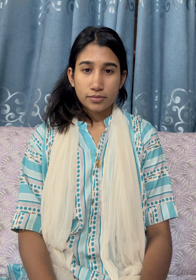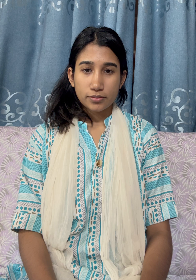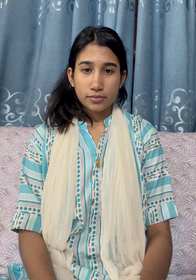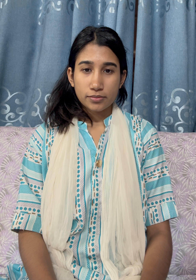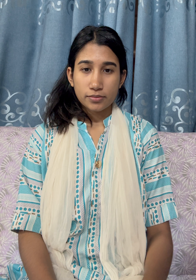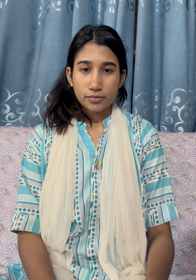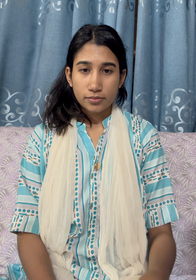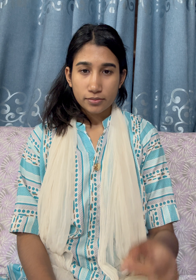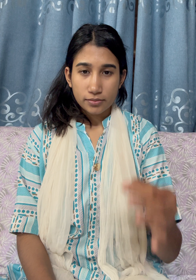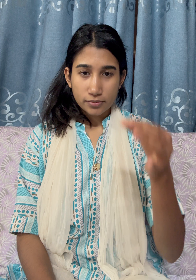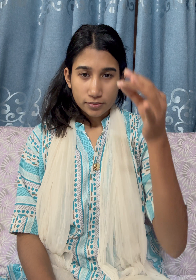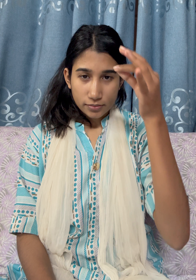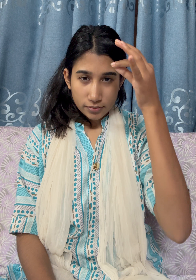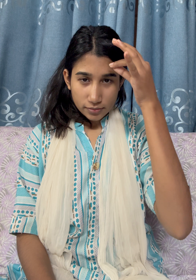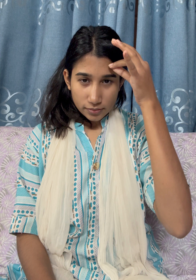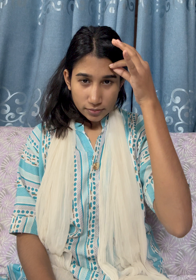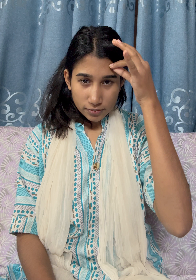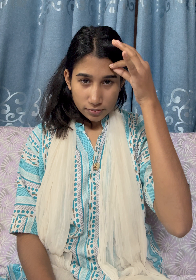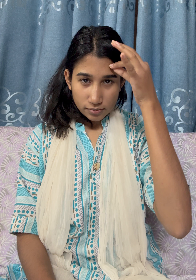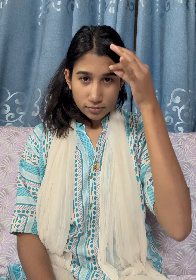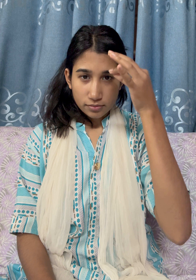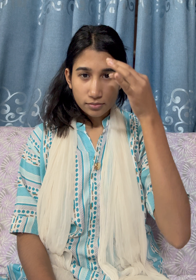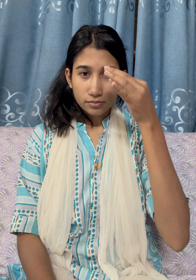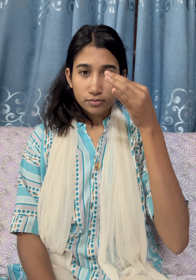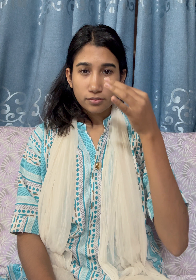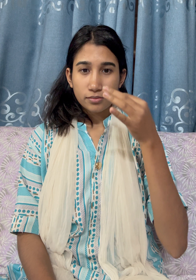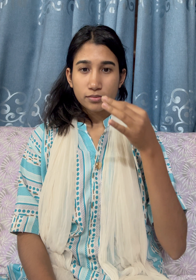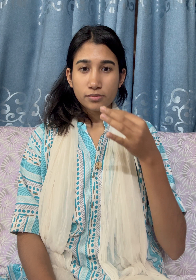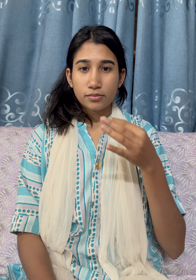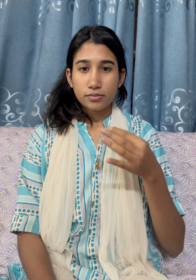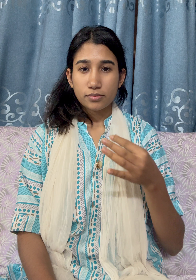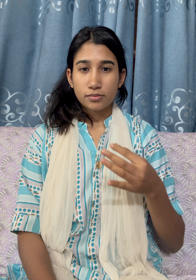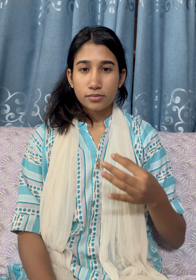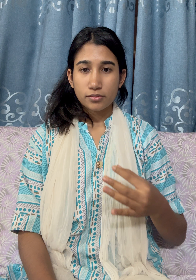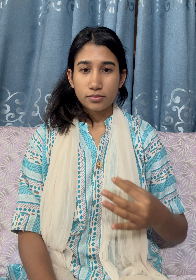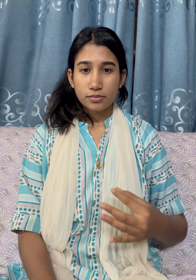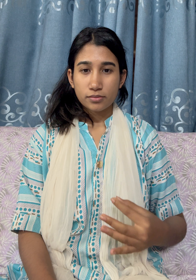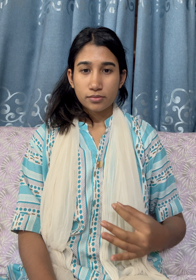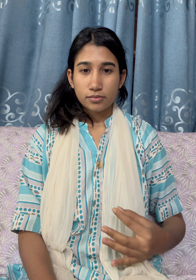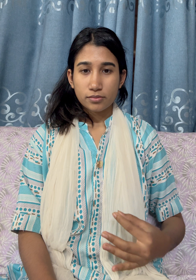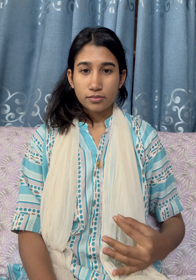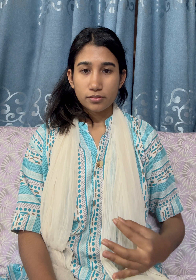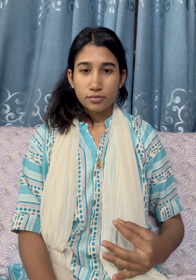বোকা